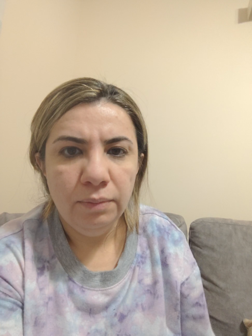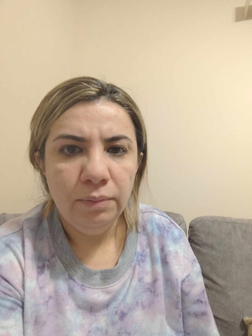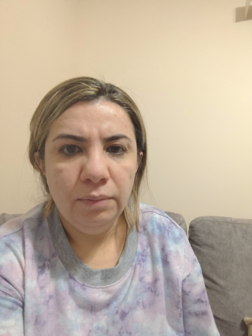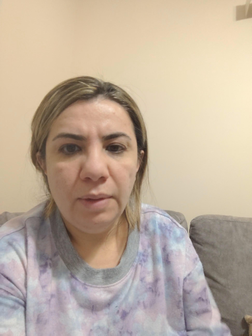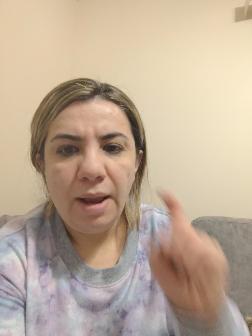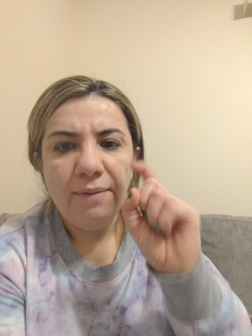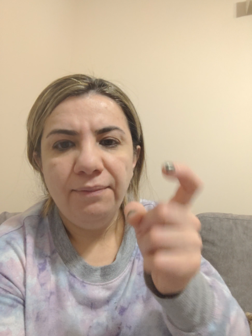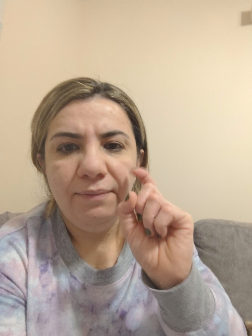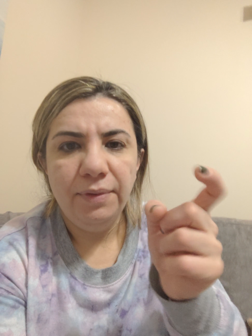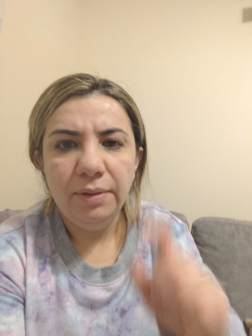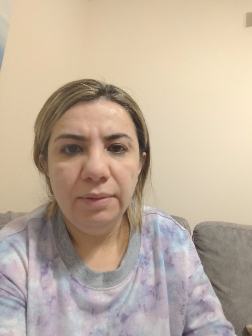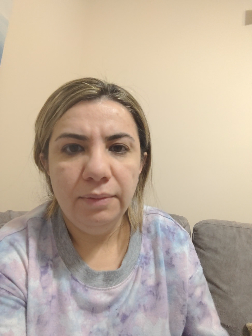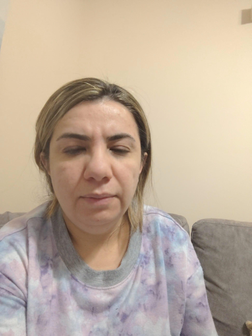gift